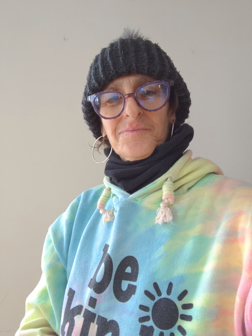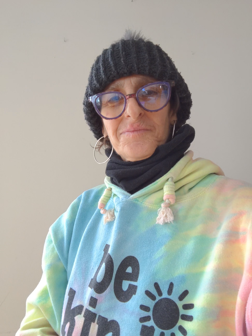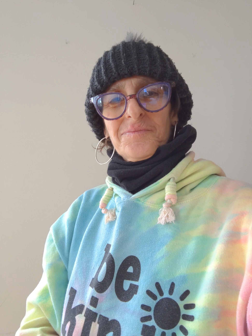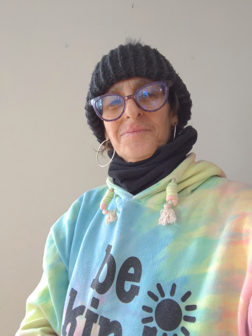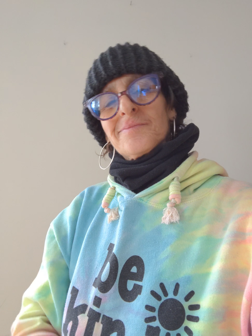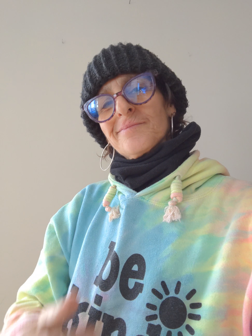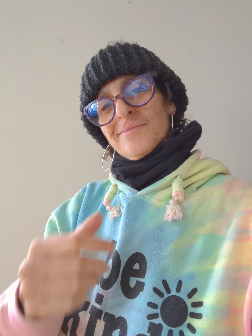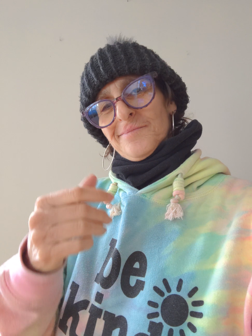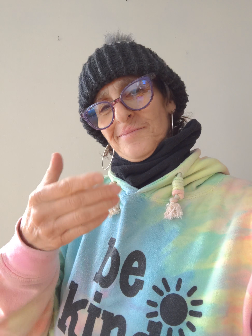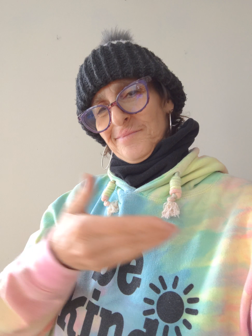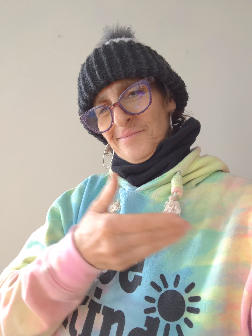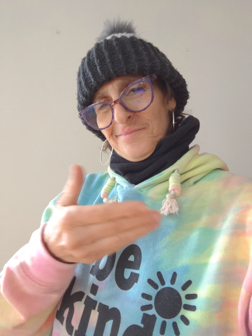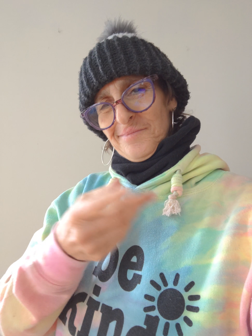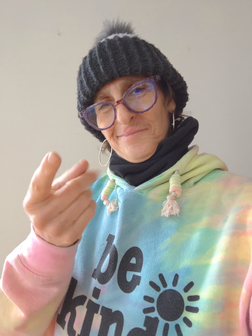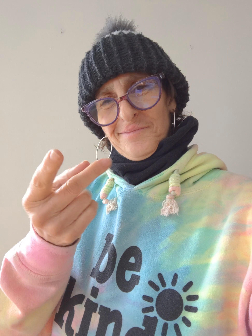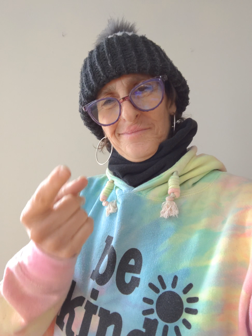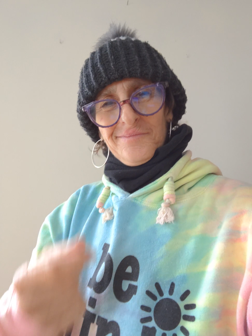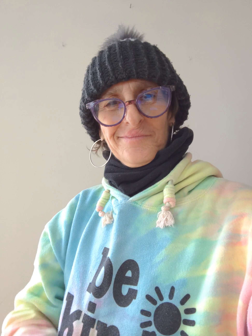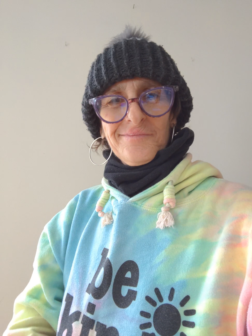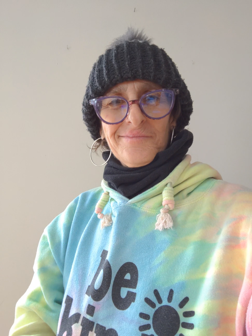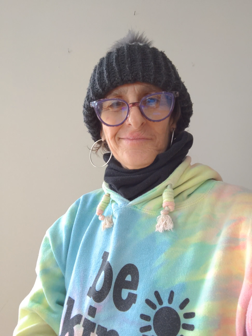puppy